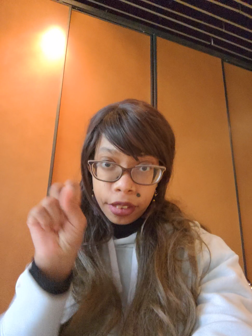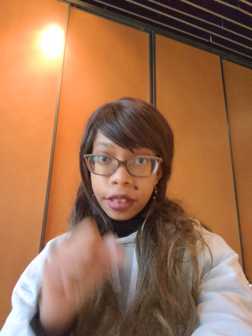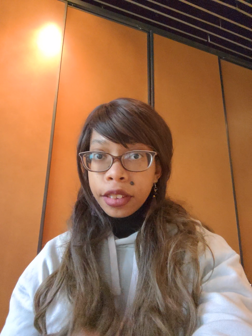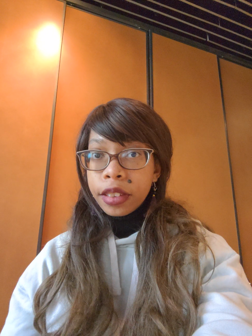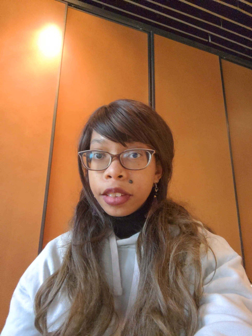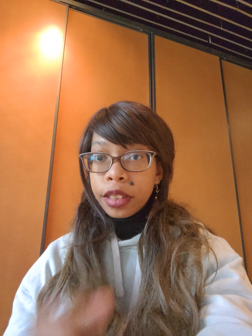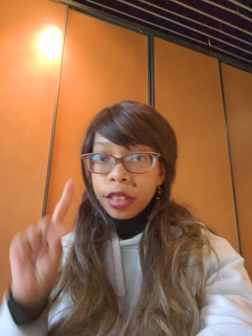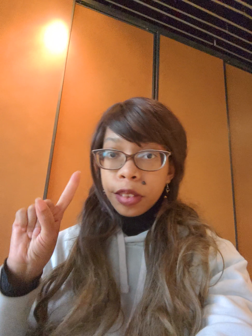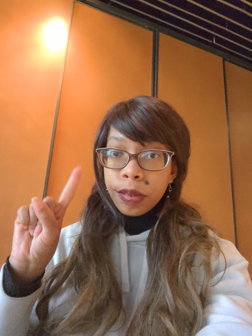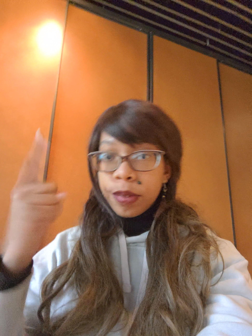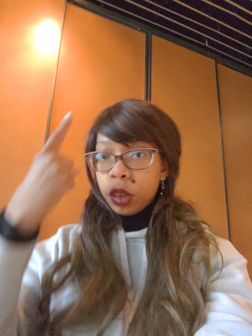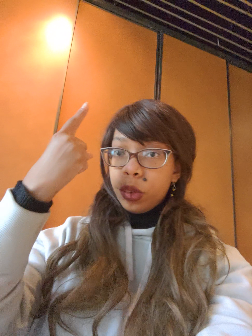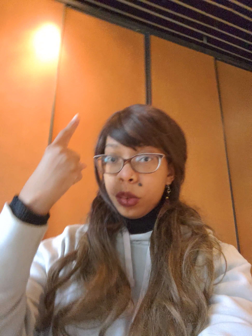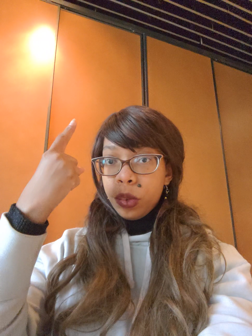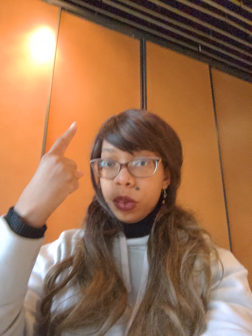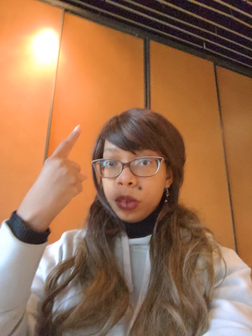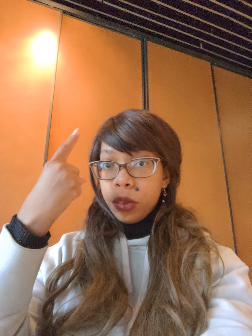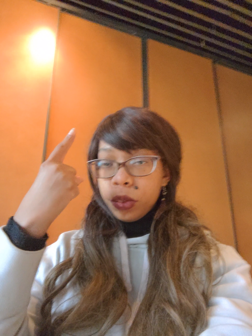first